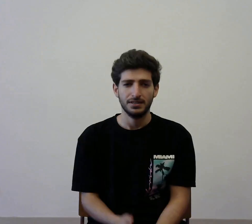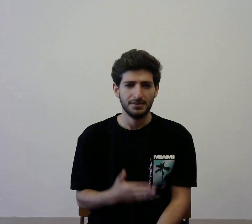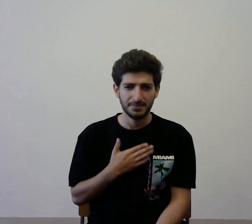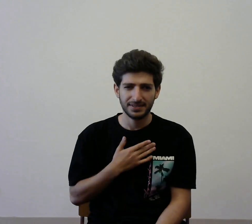mən